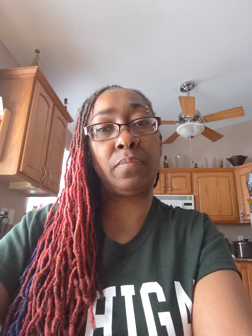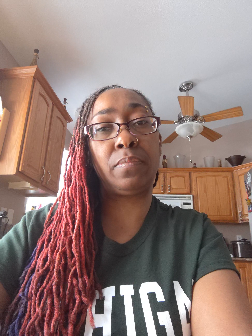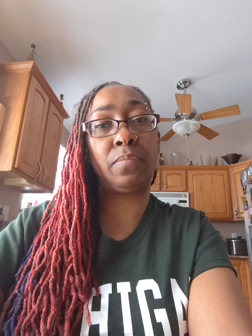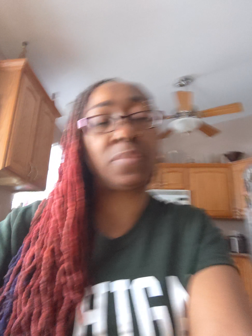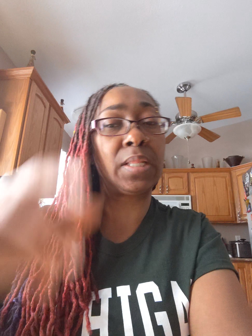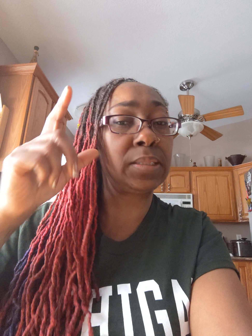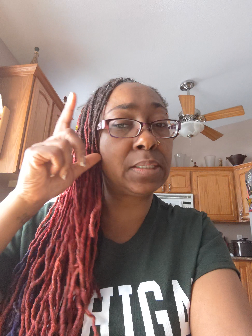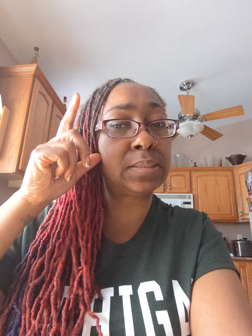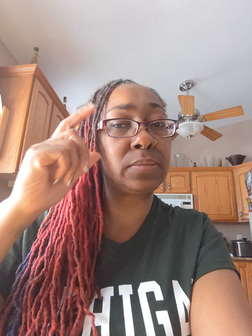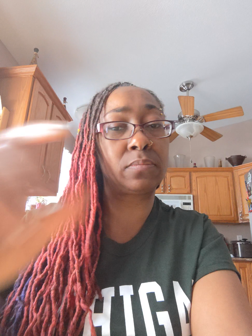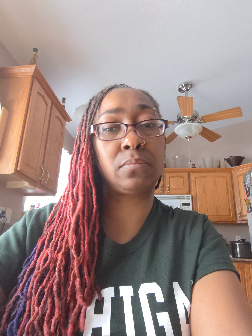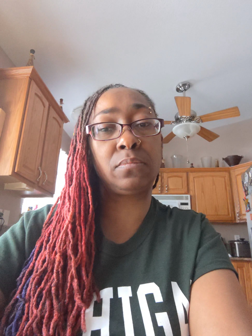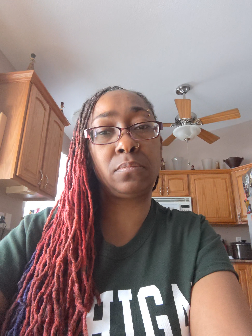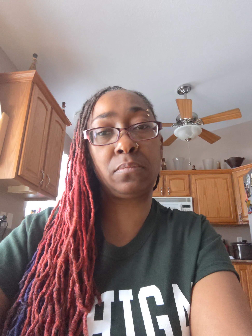listen